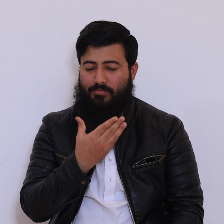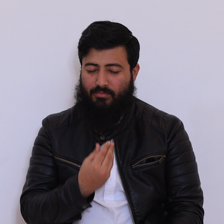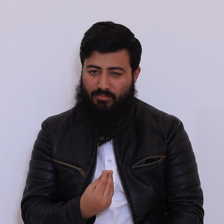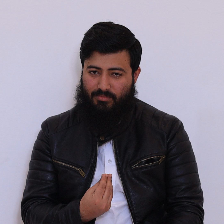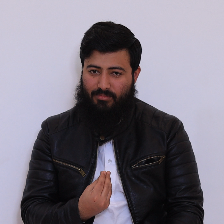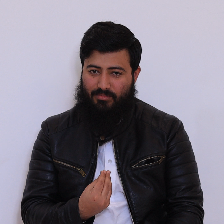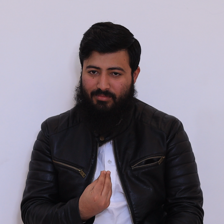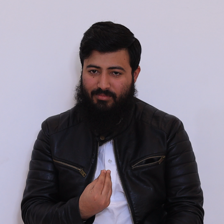sad